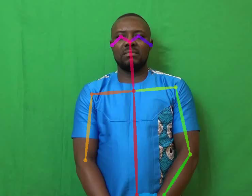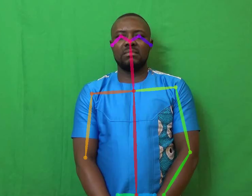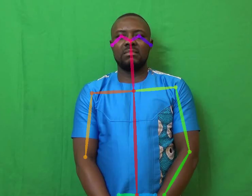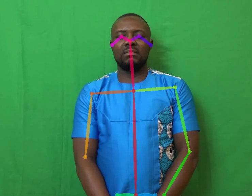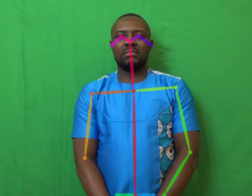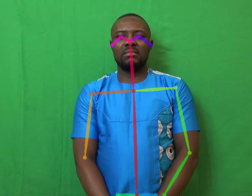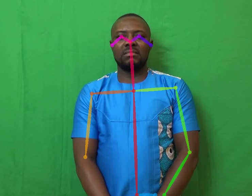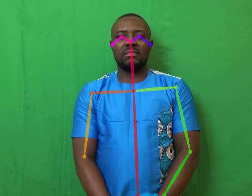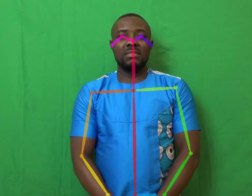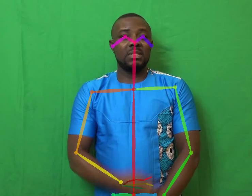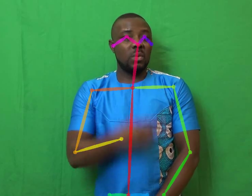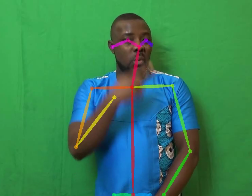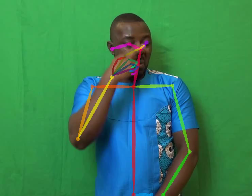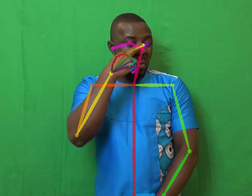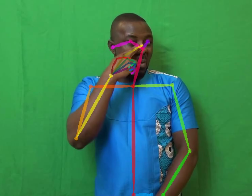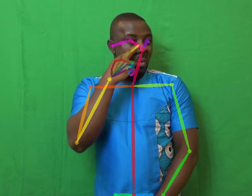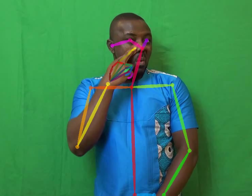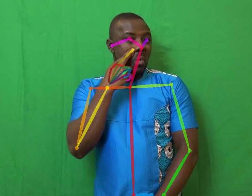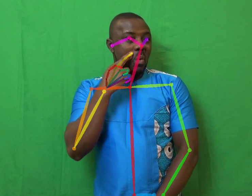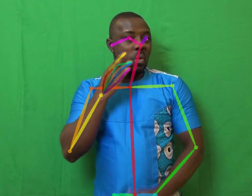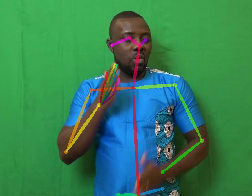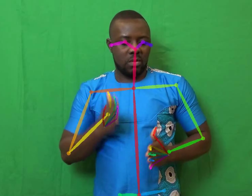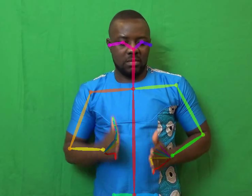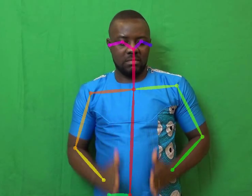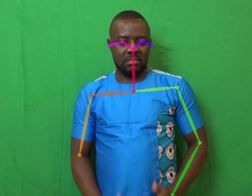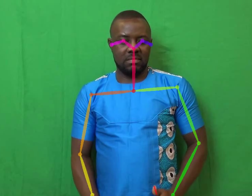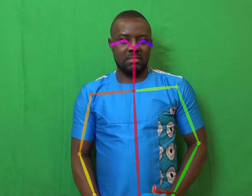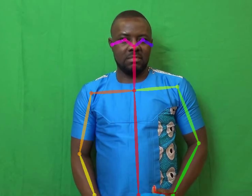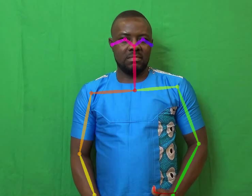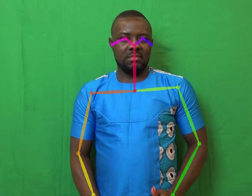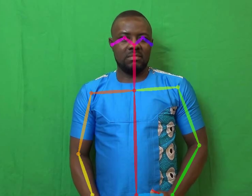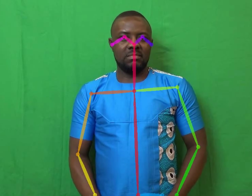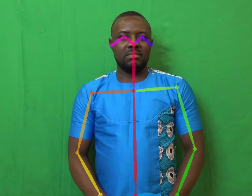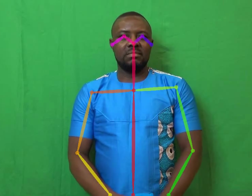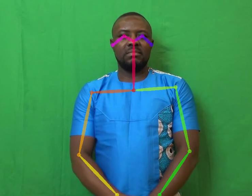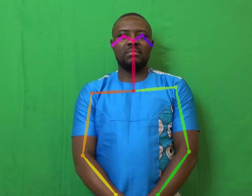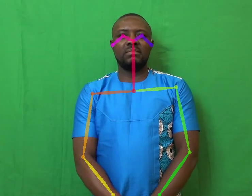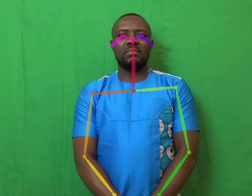bobber